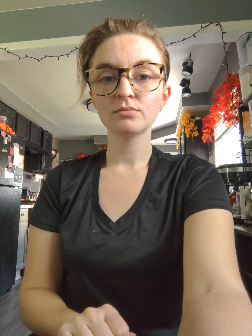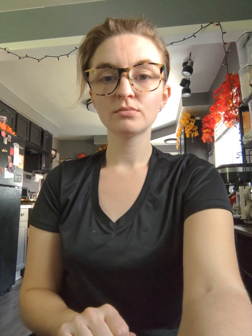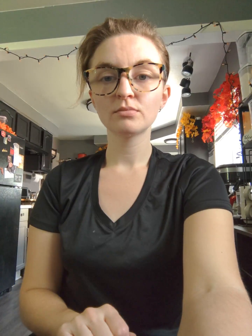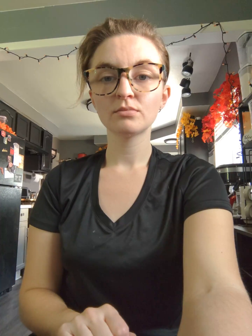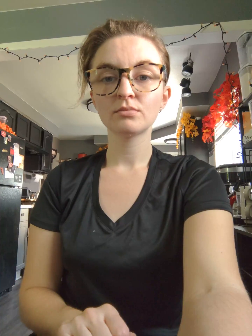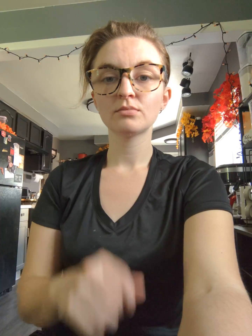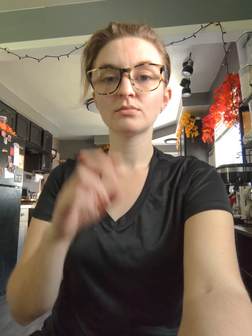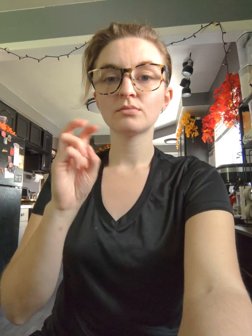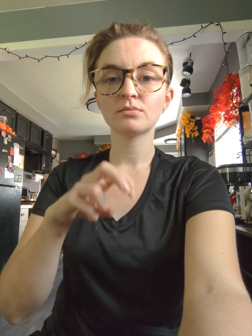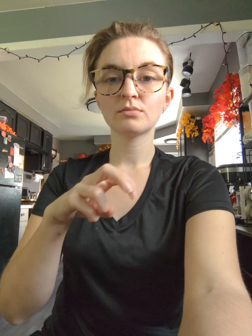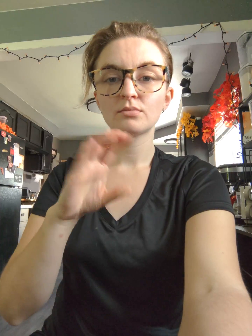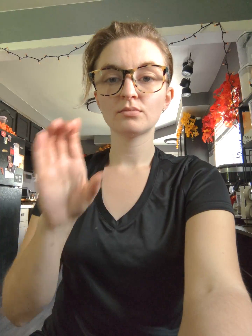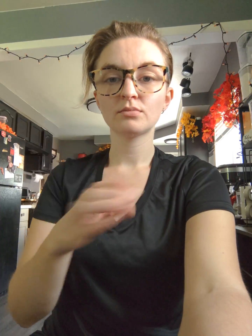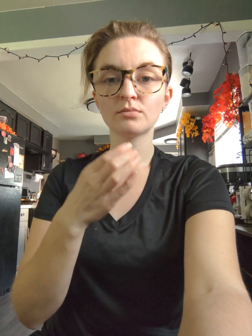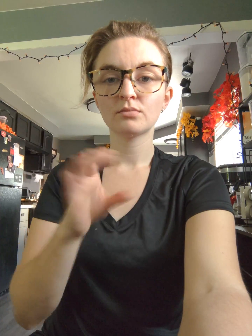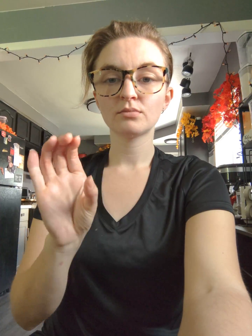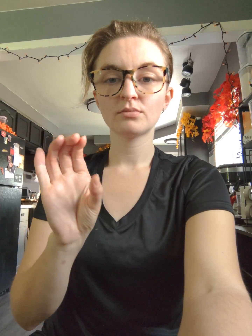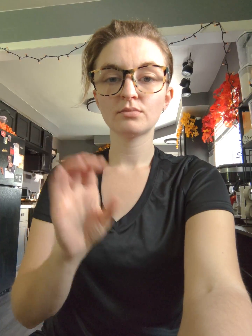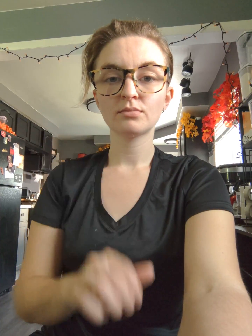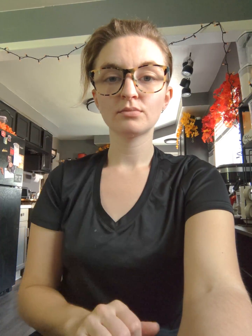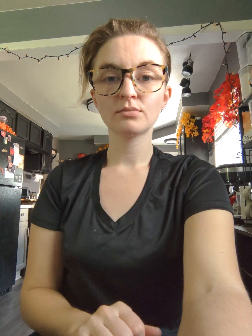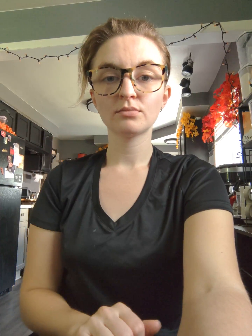potato chip